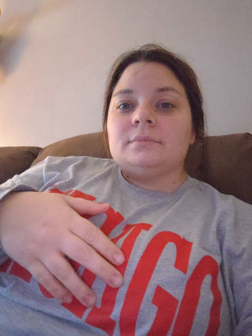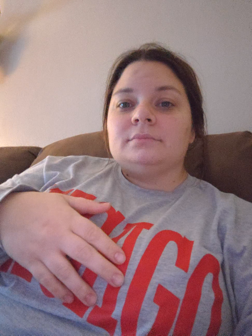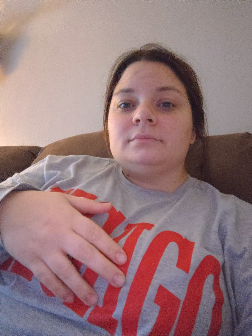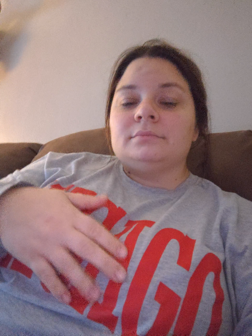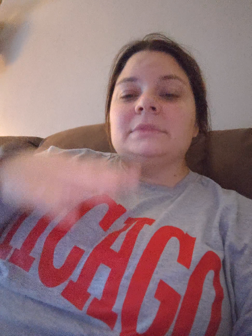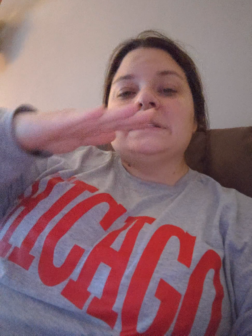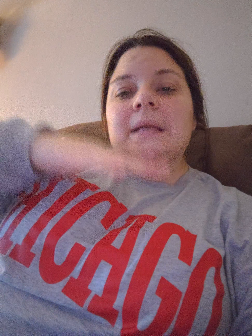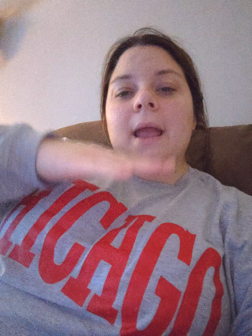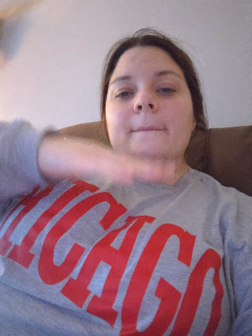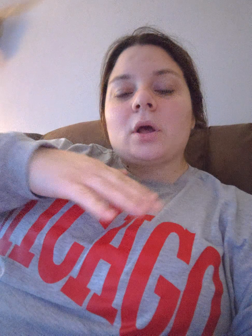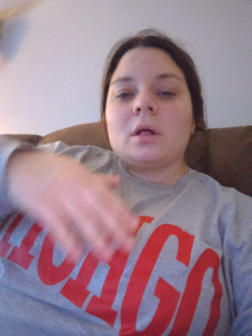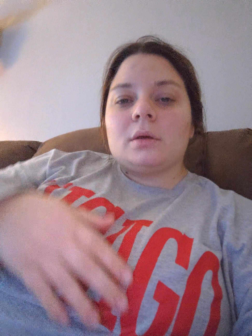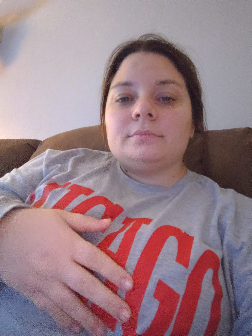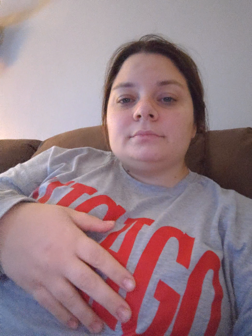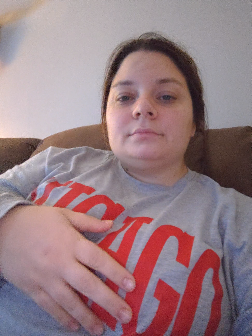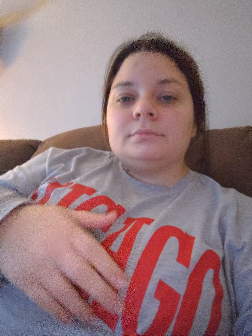table